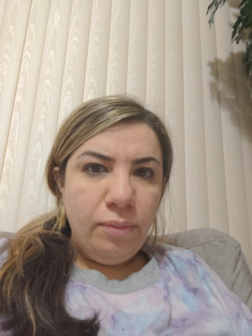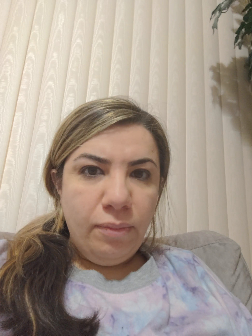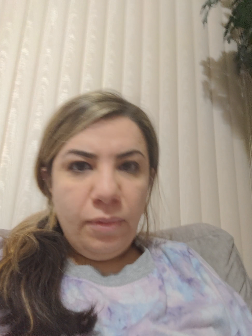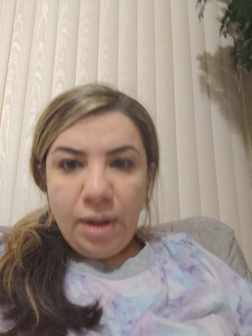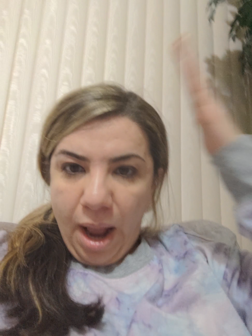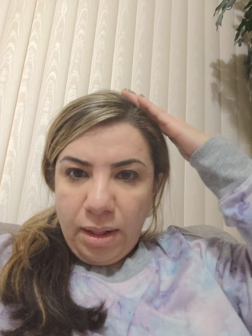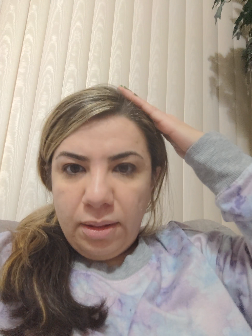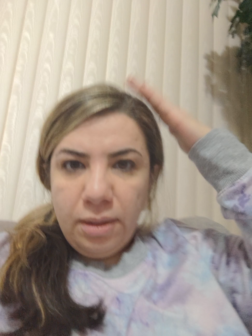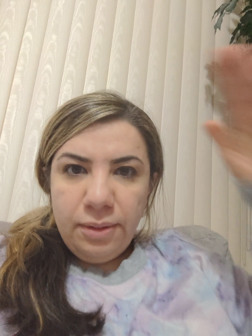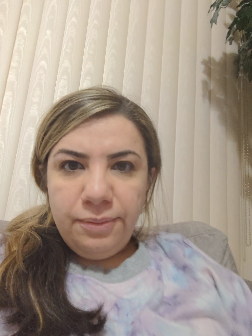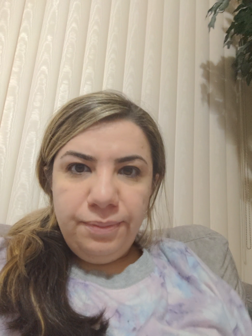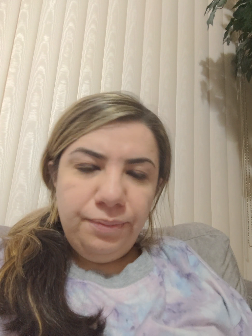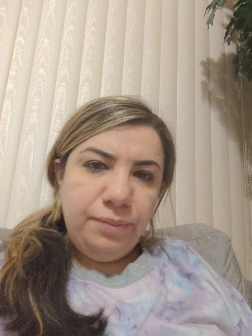hat